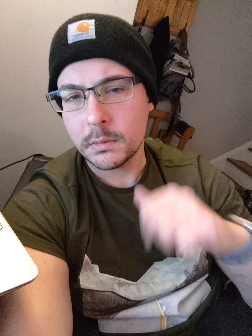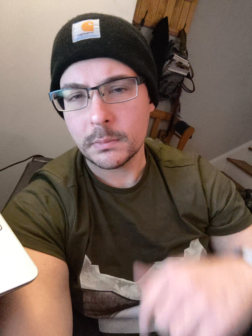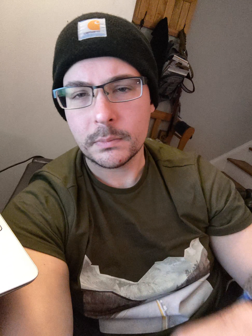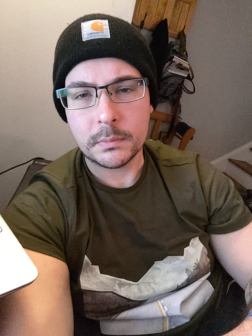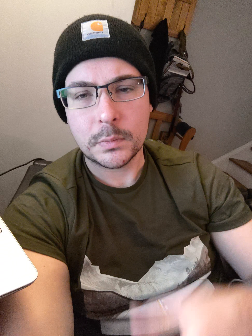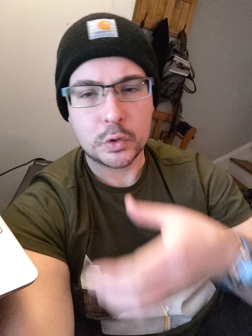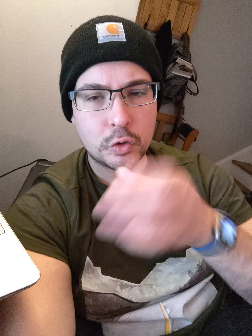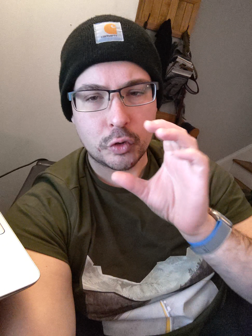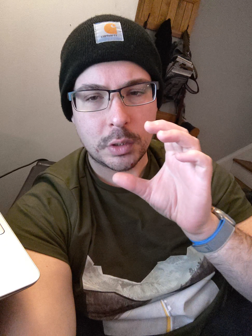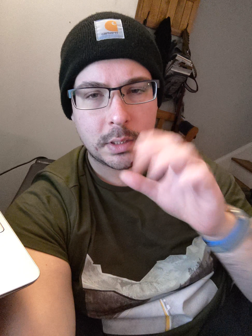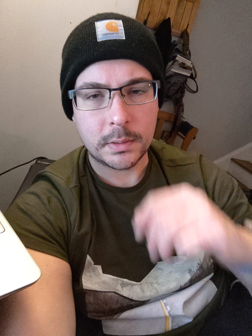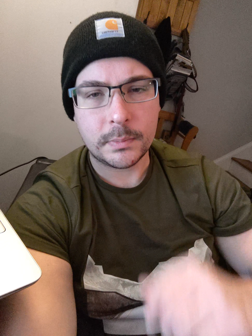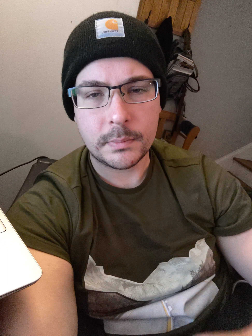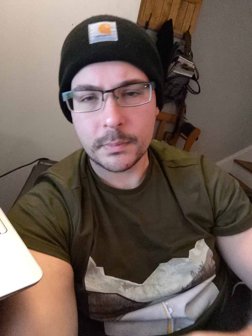drink